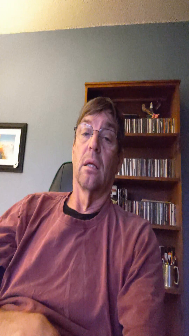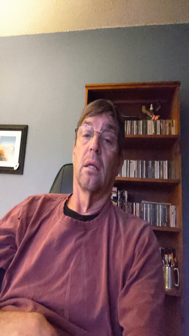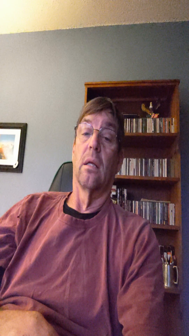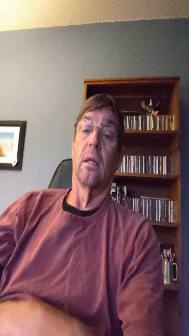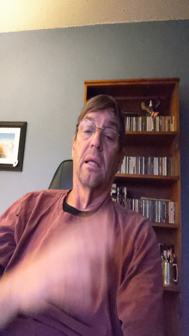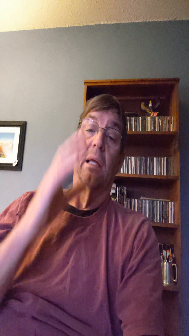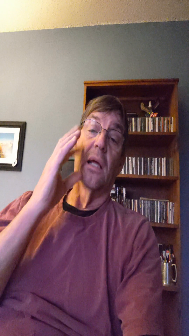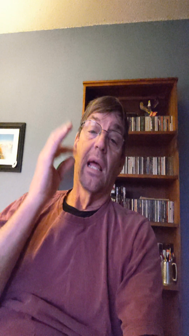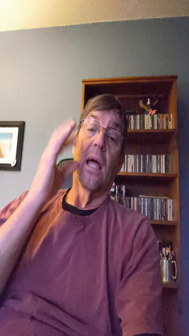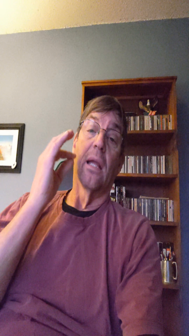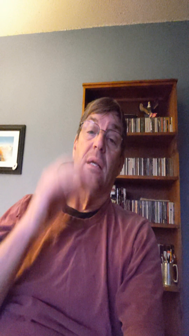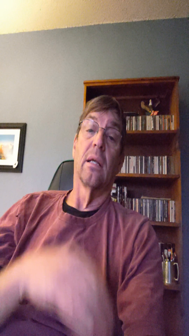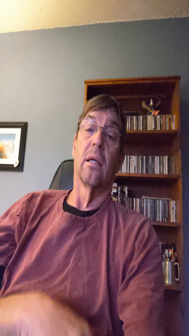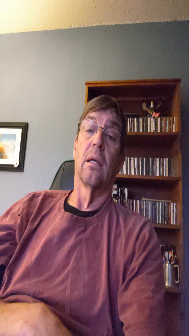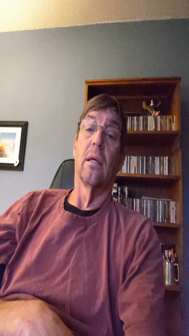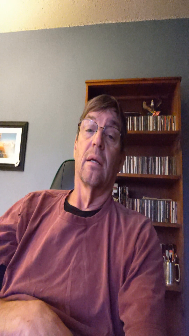cat